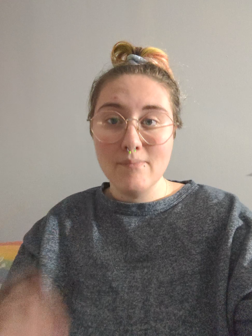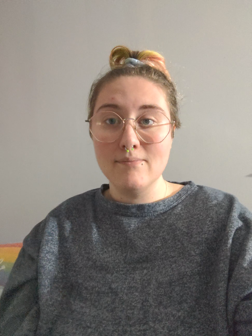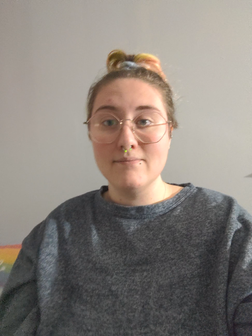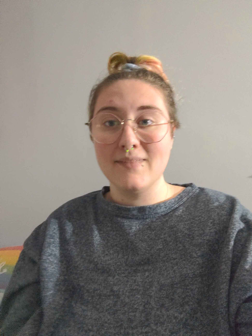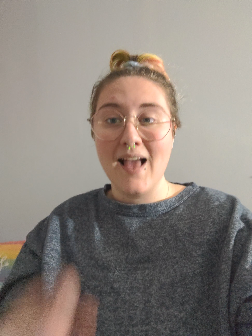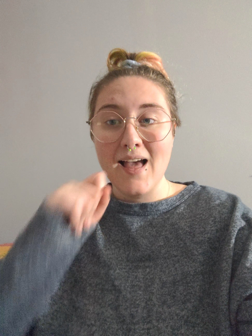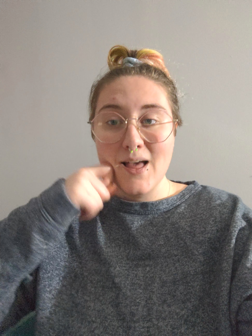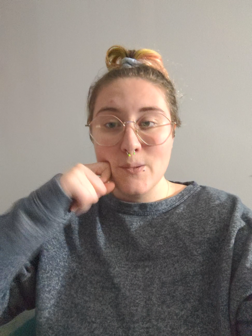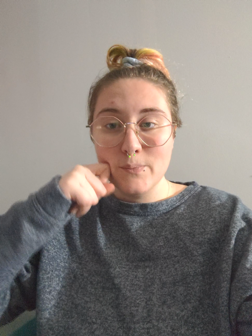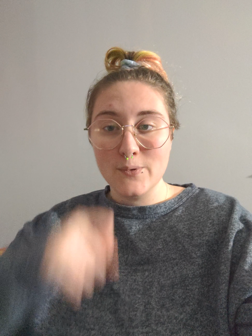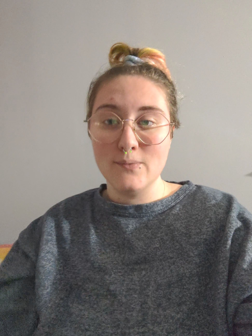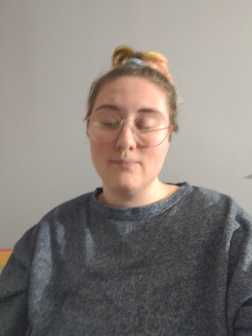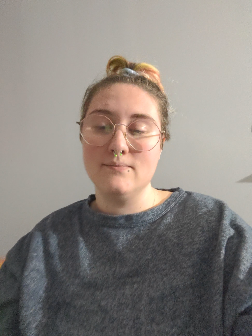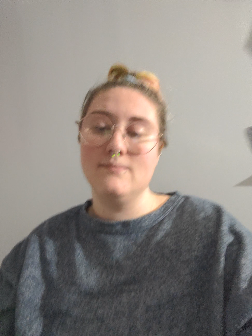apple